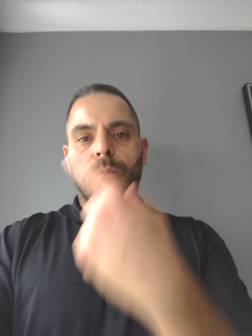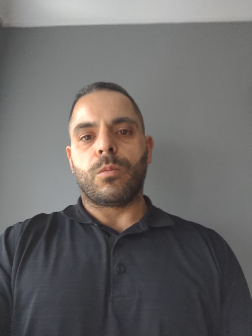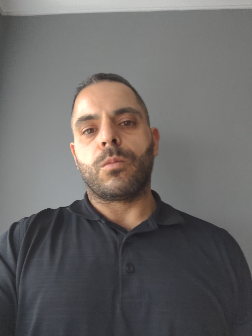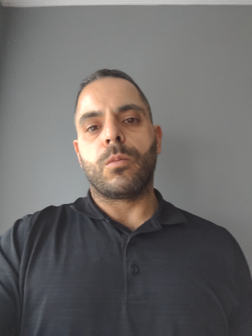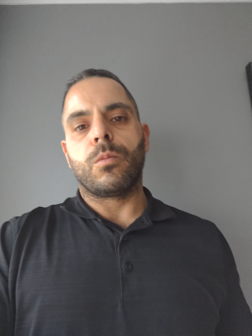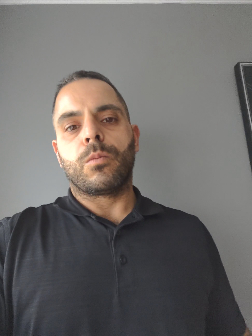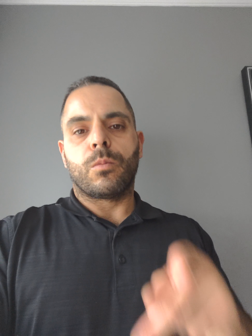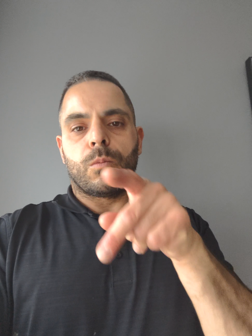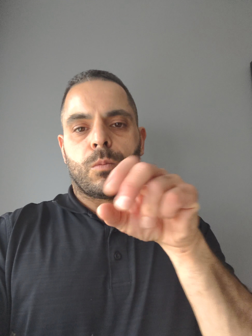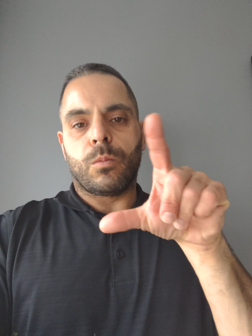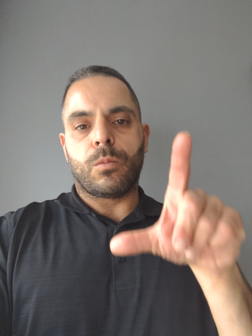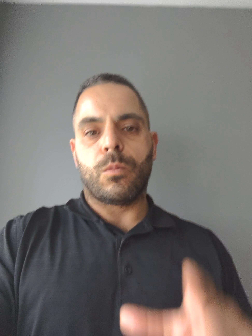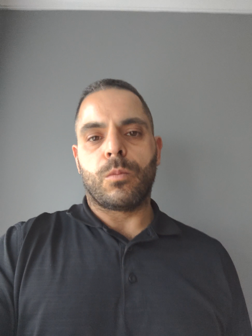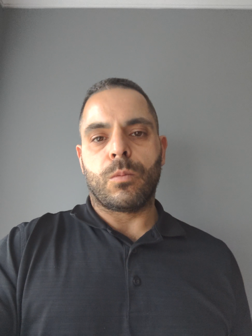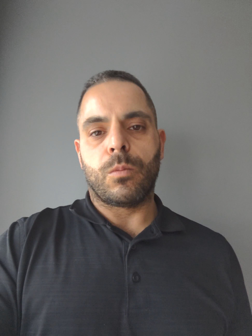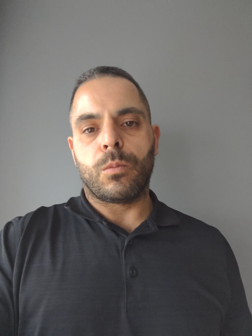pool